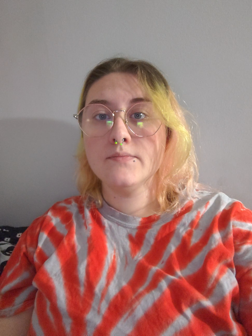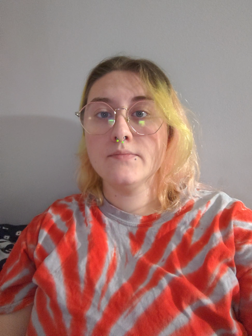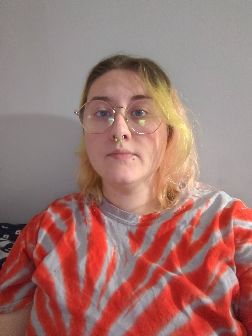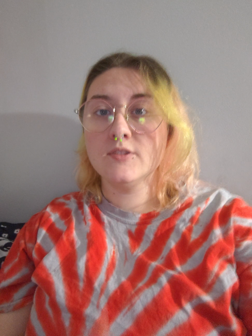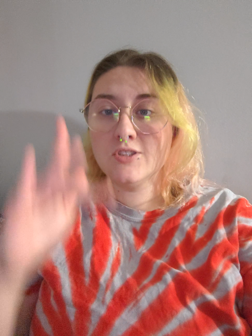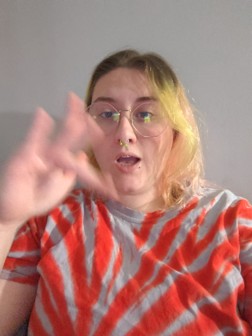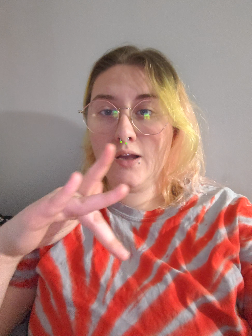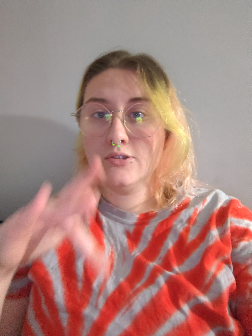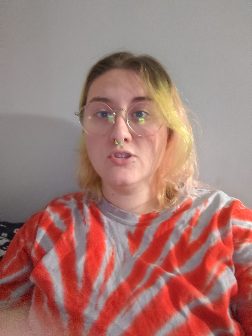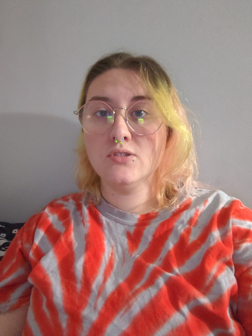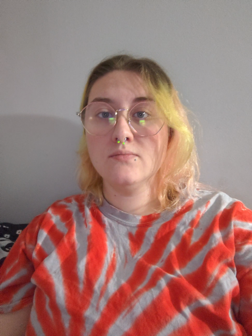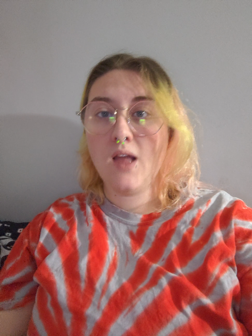touch